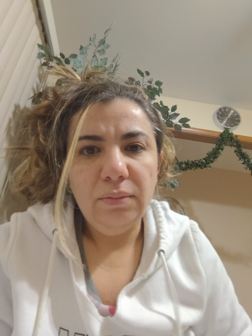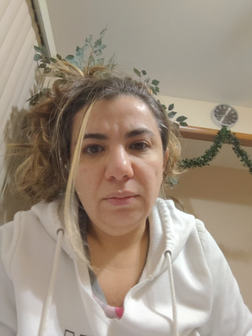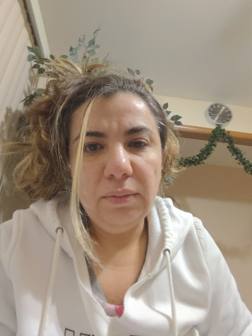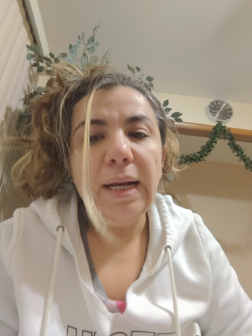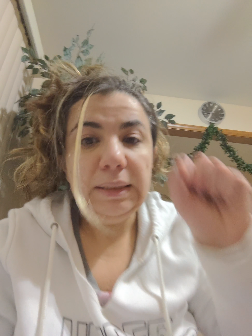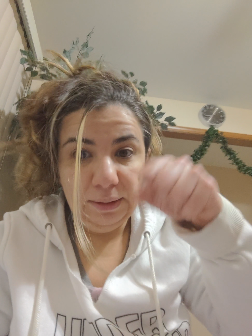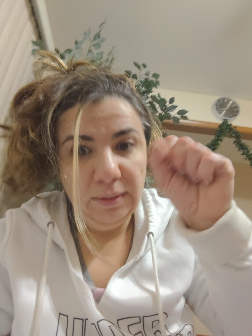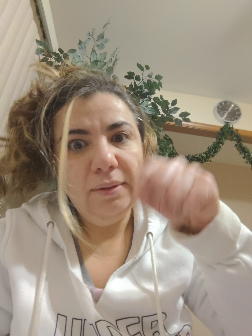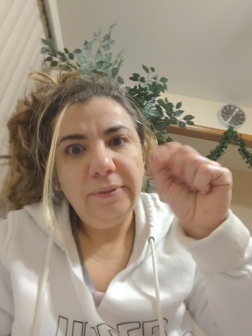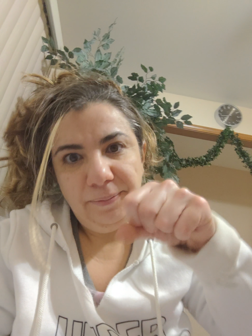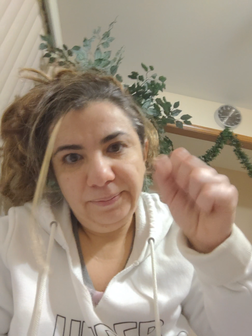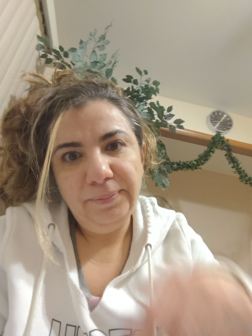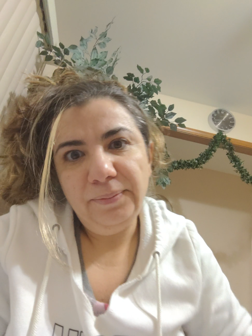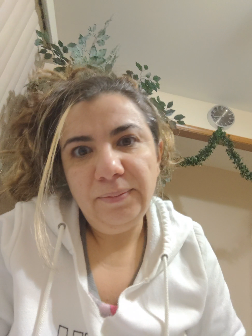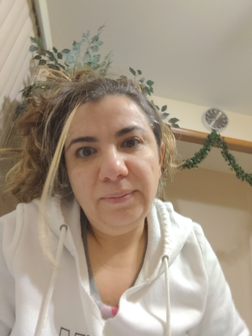yes